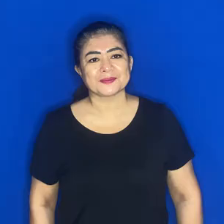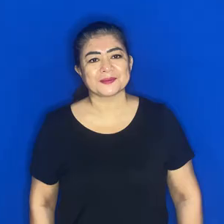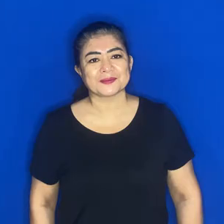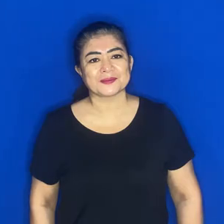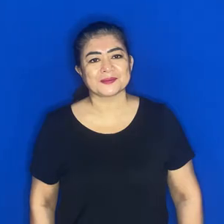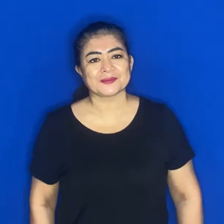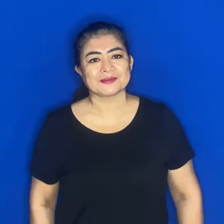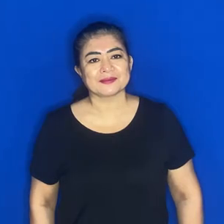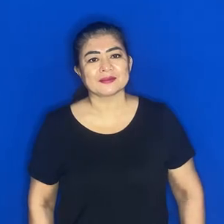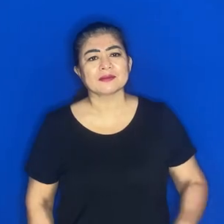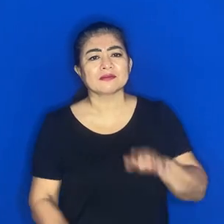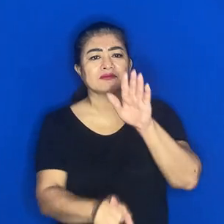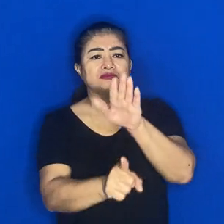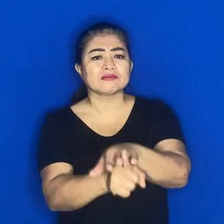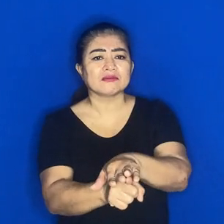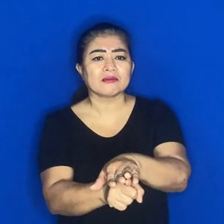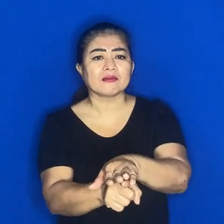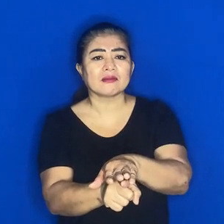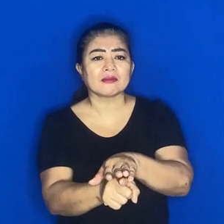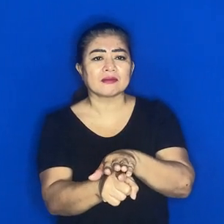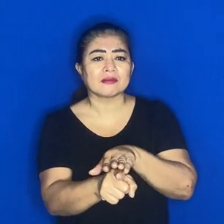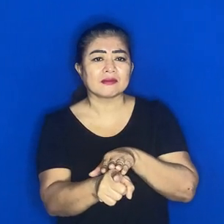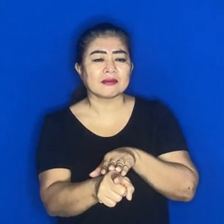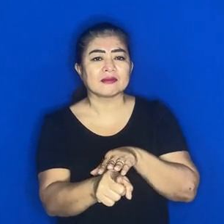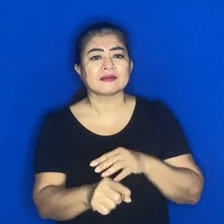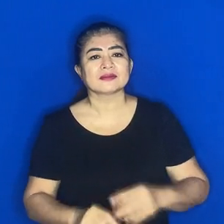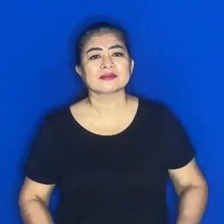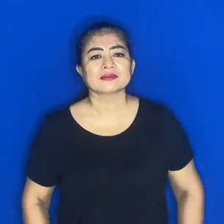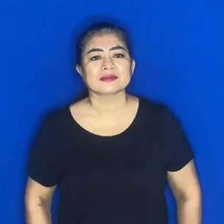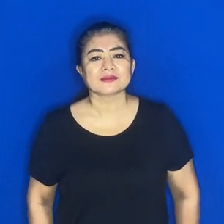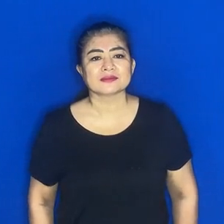slow